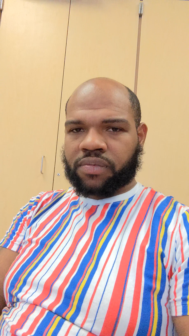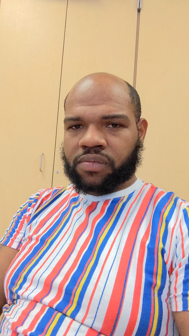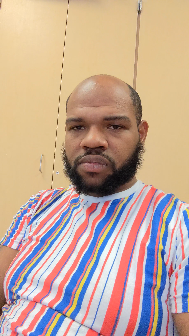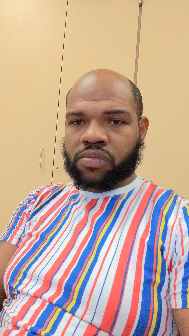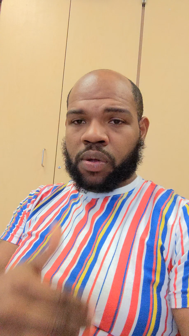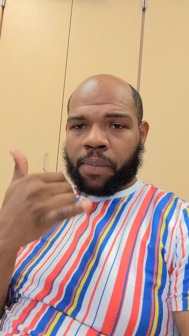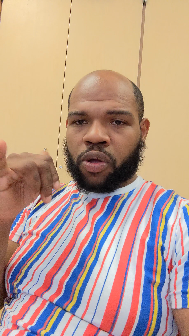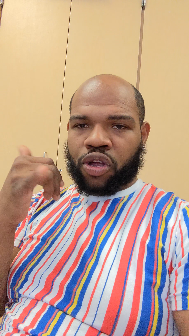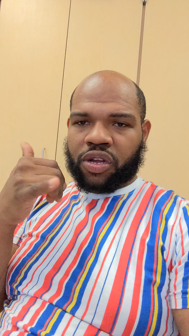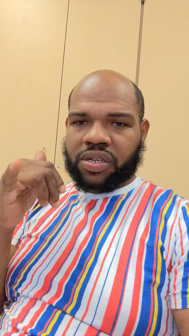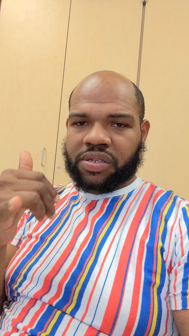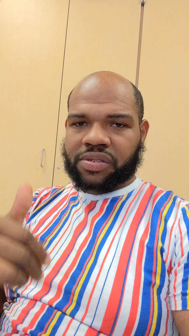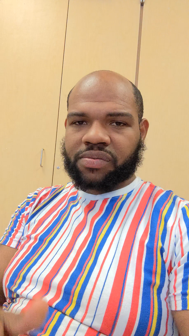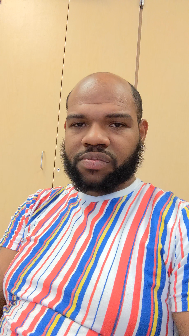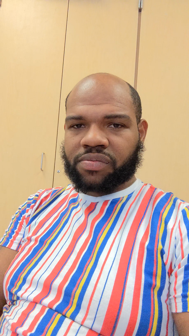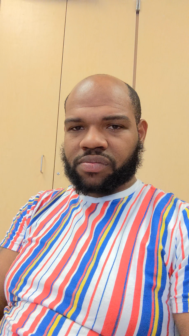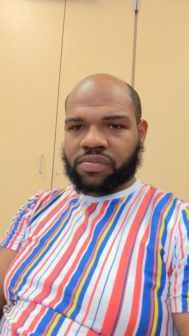party